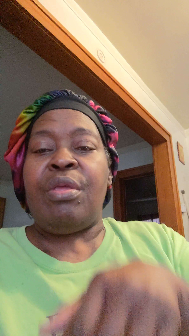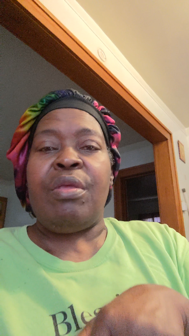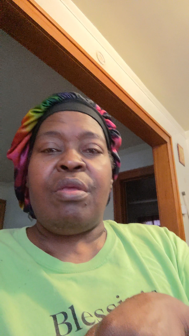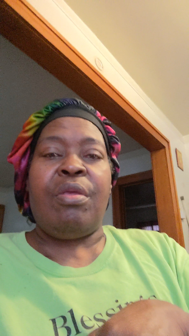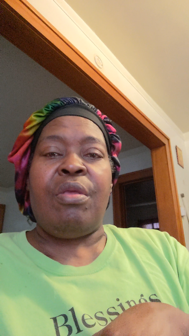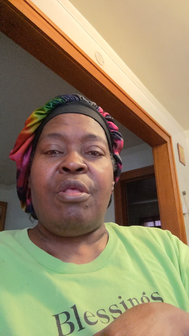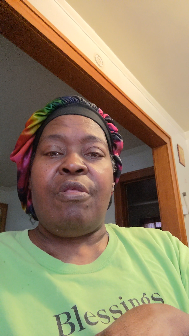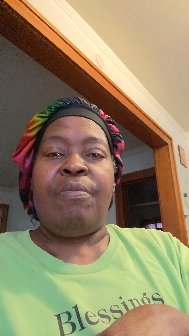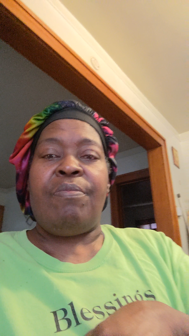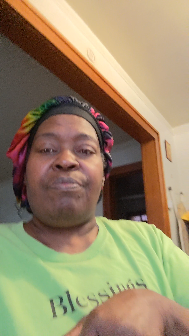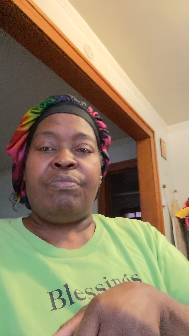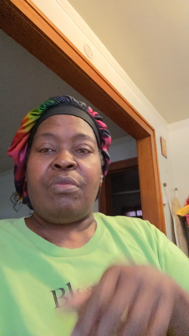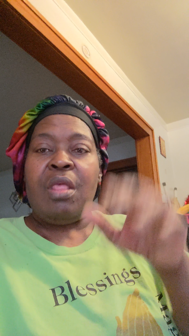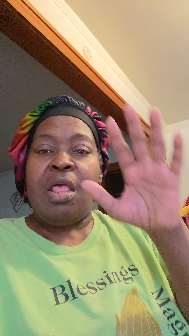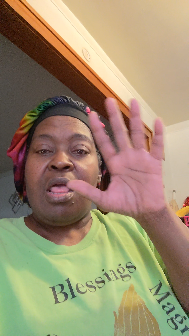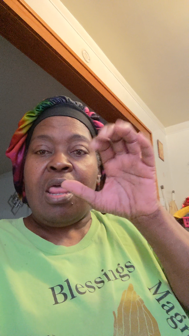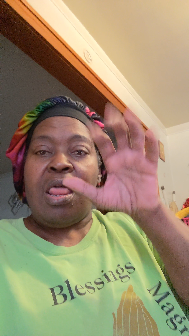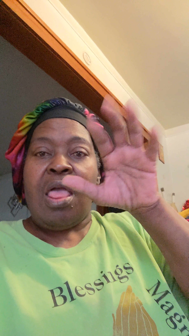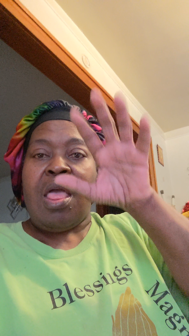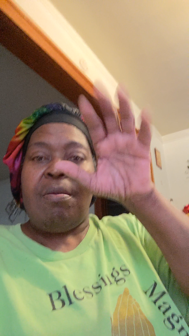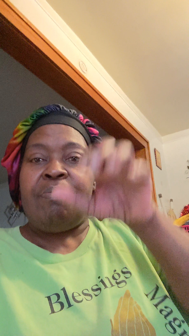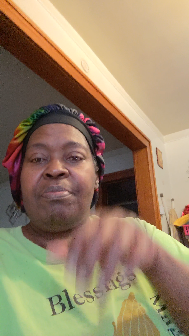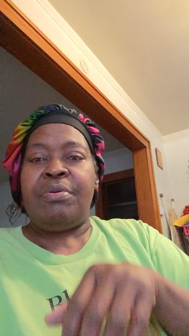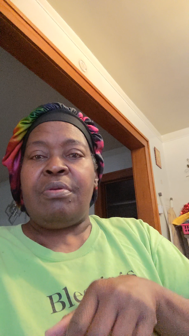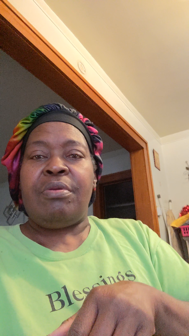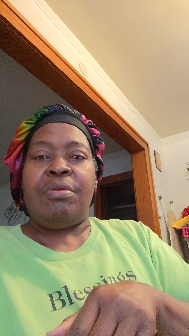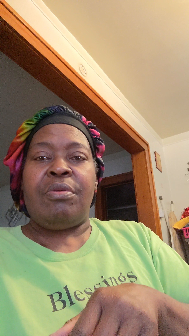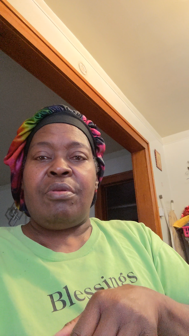climb